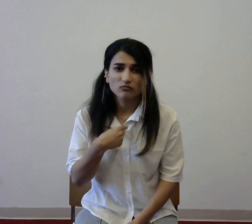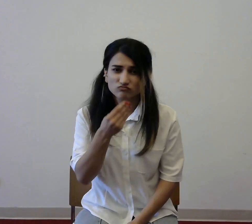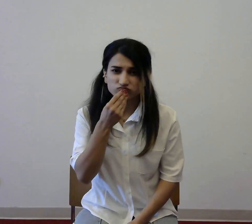yemək